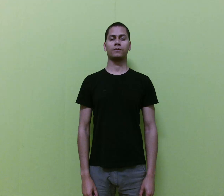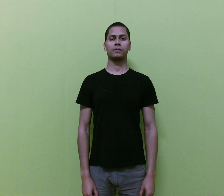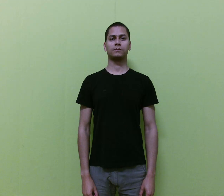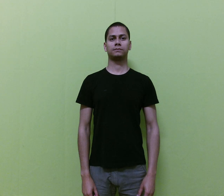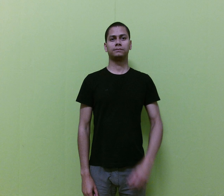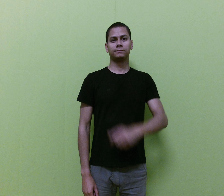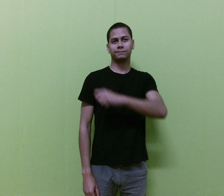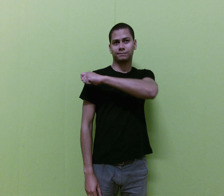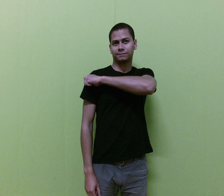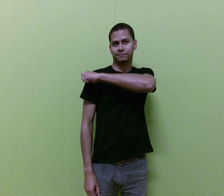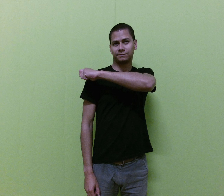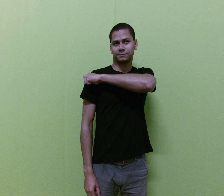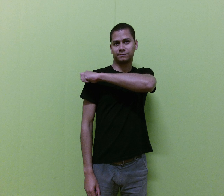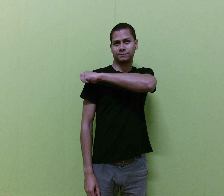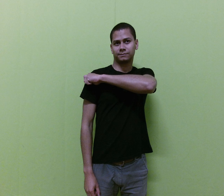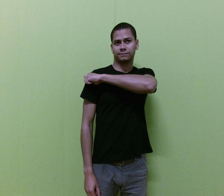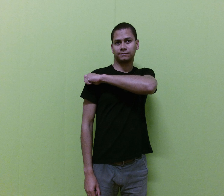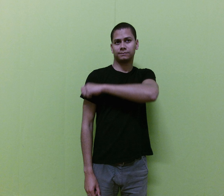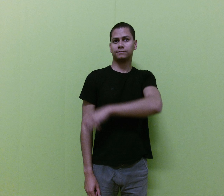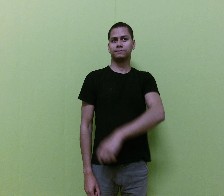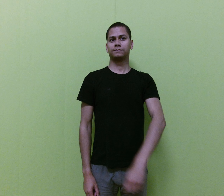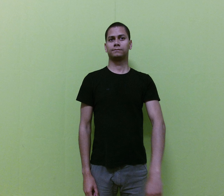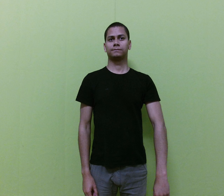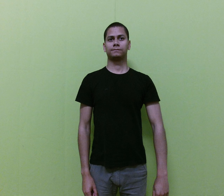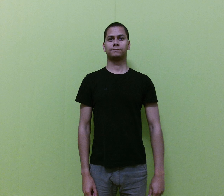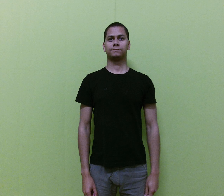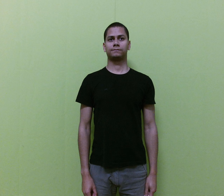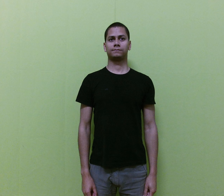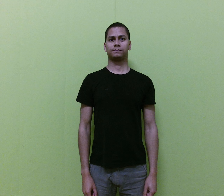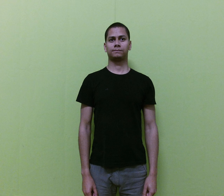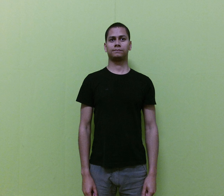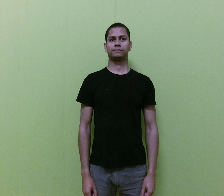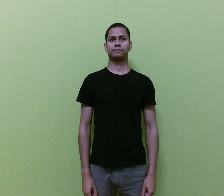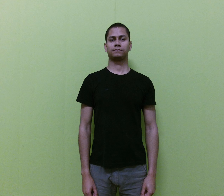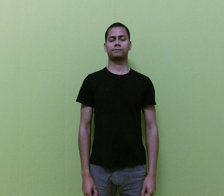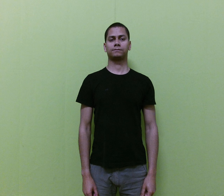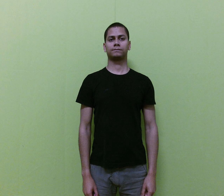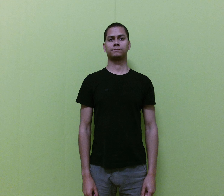aluno